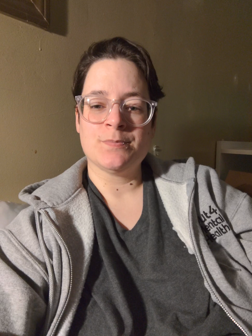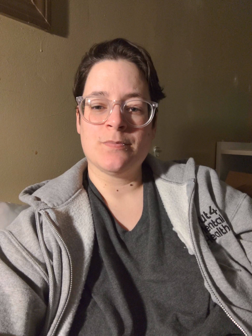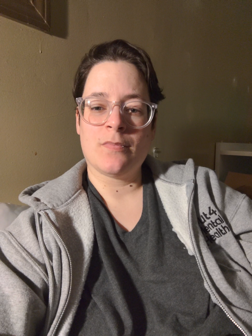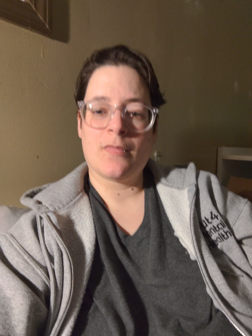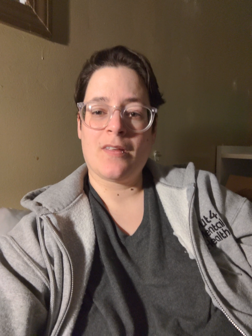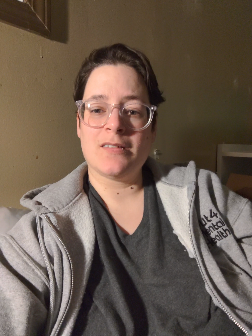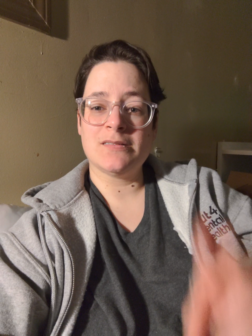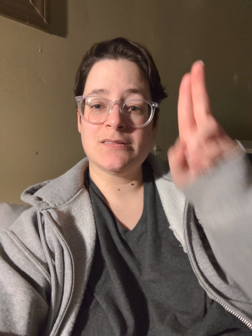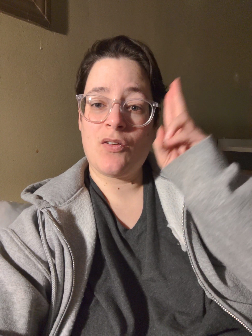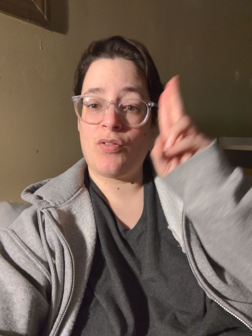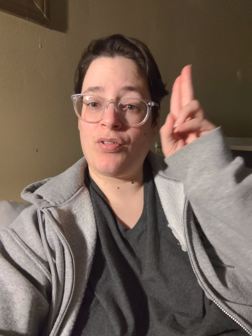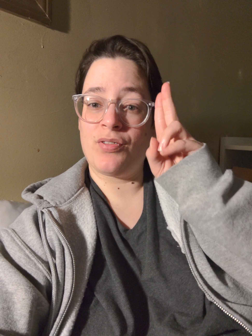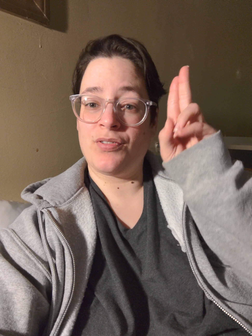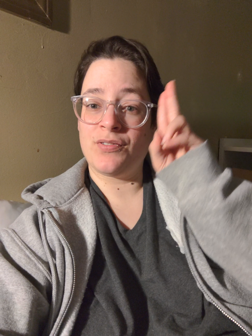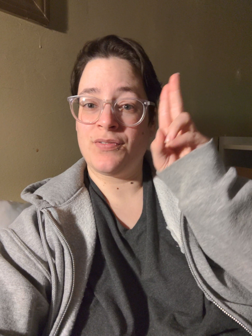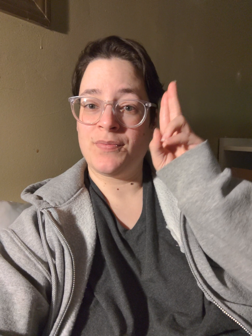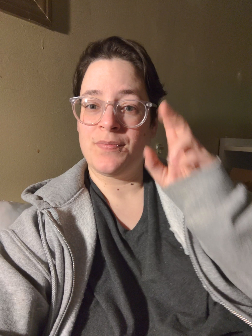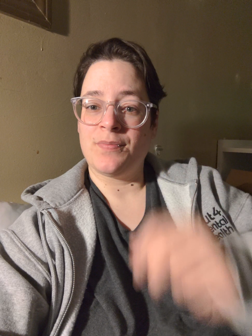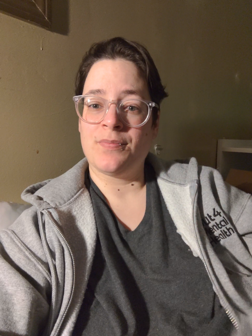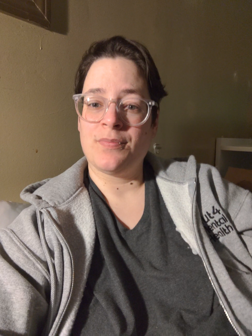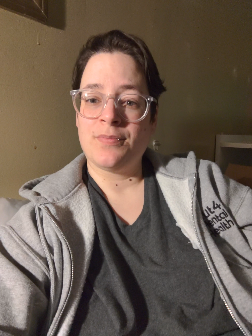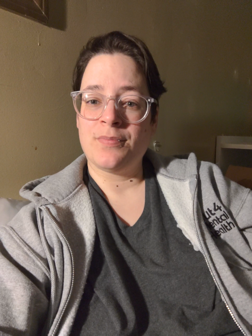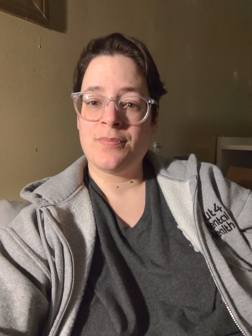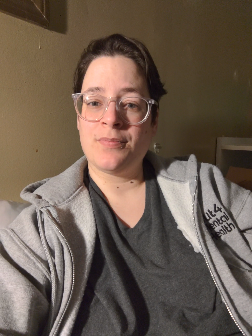uncle